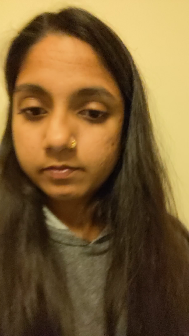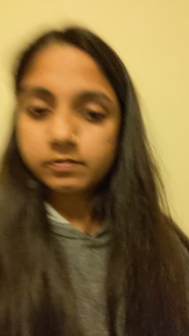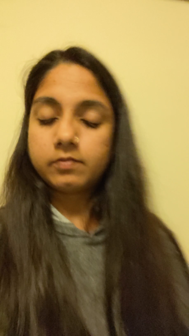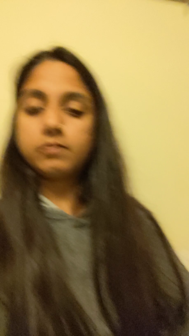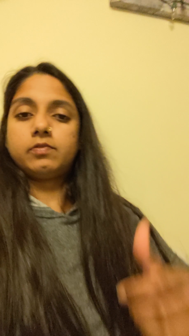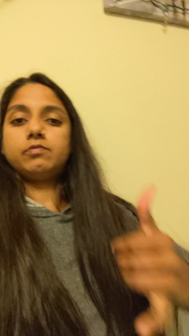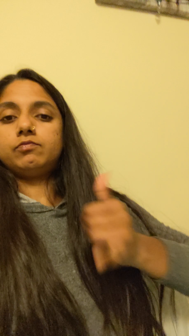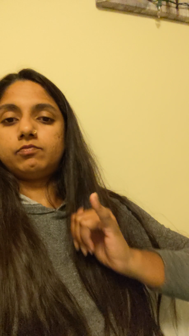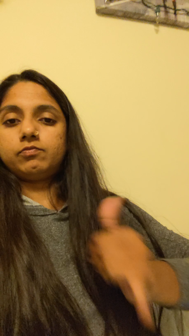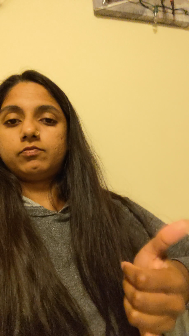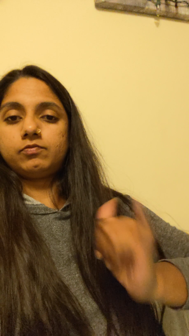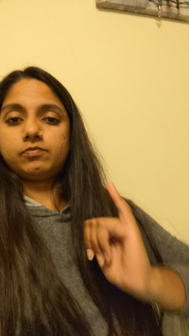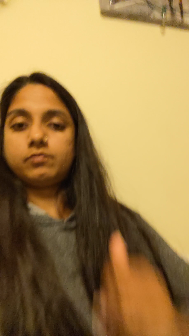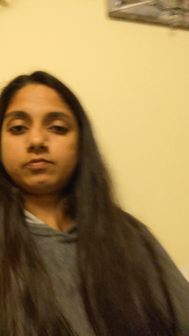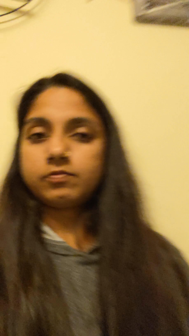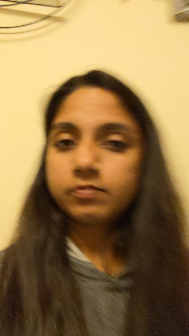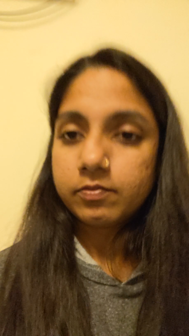rocking chair